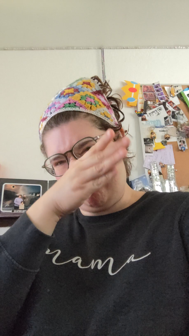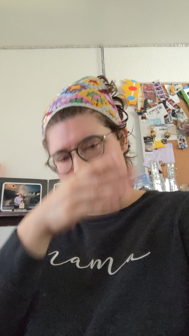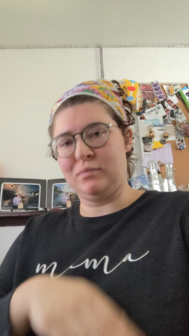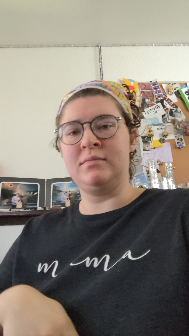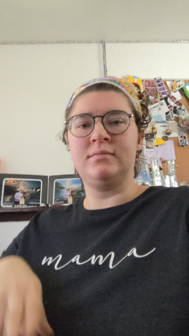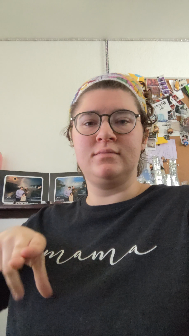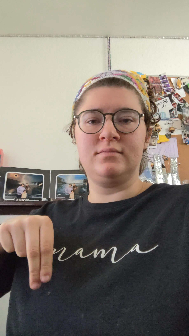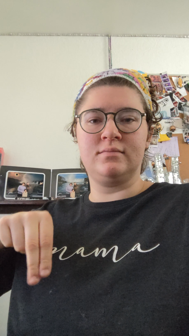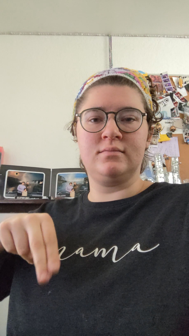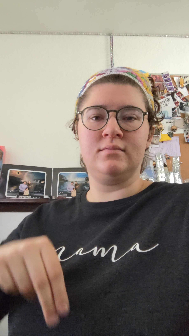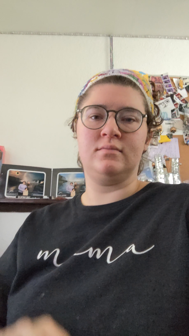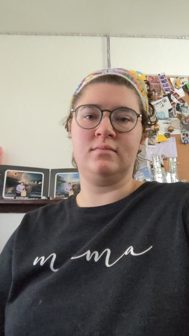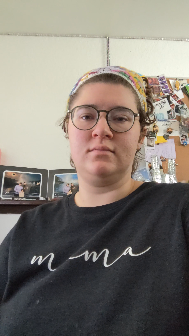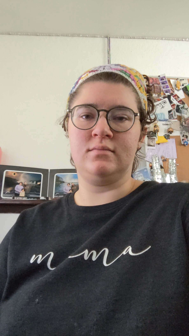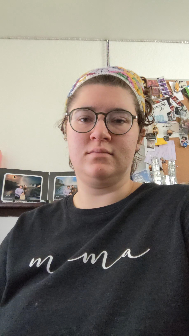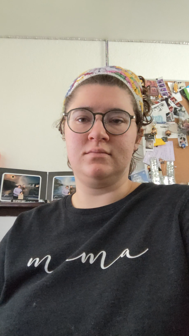diaper